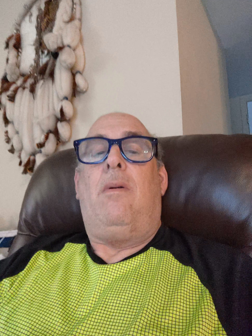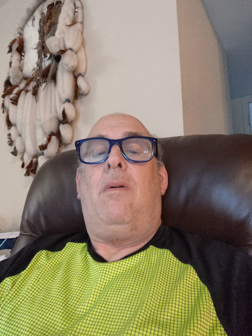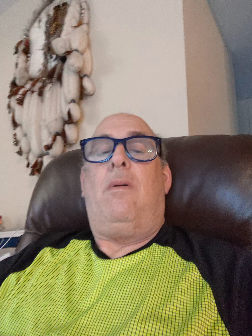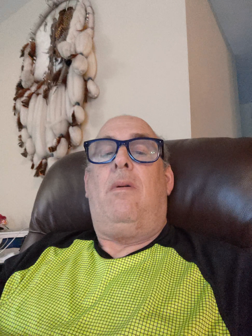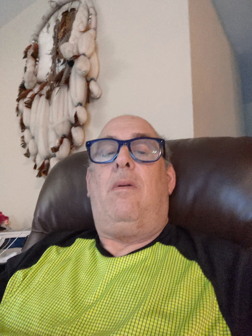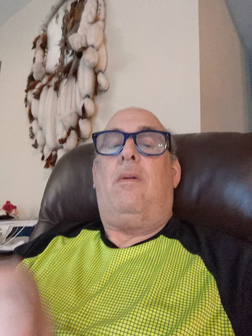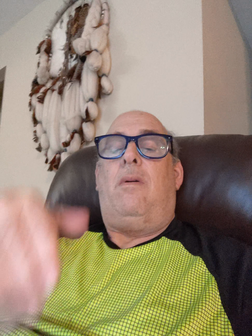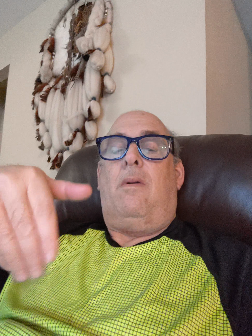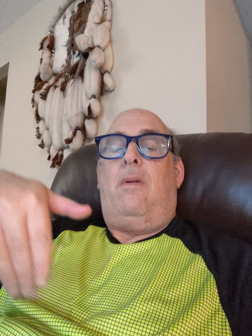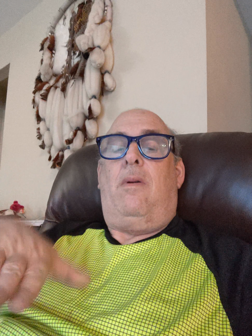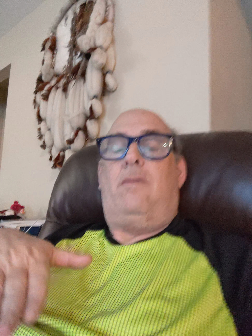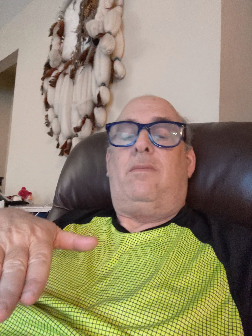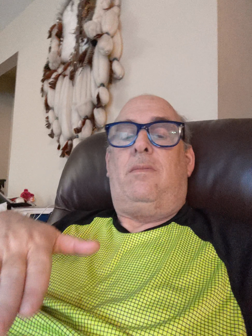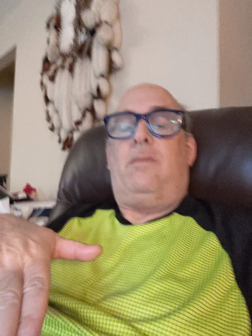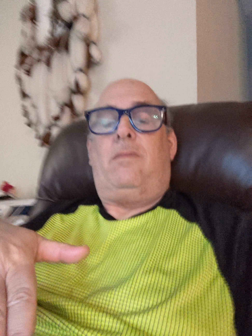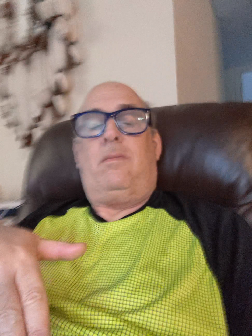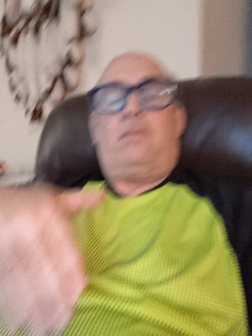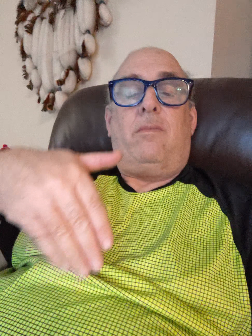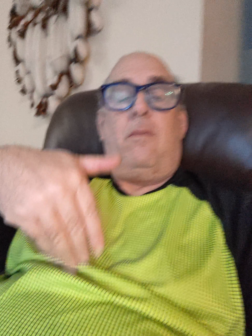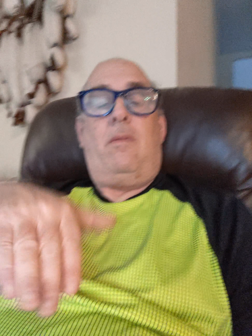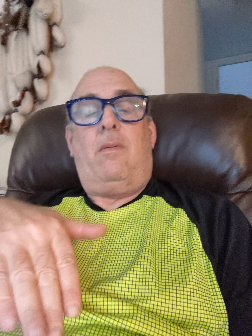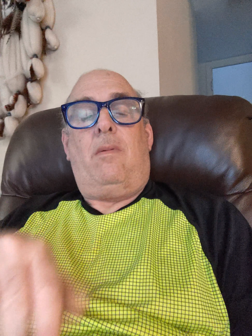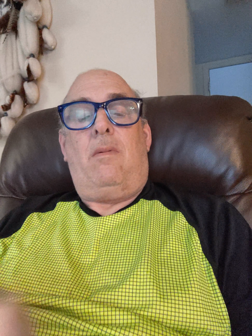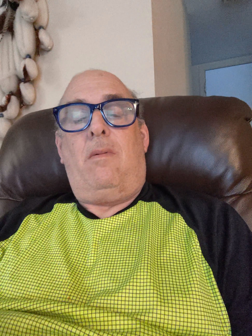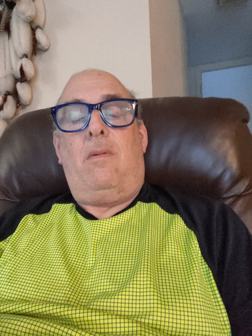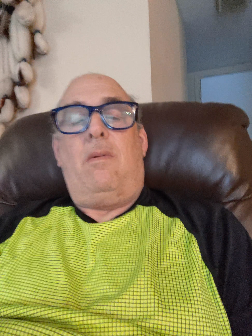underwear